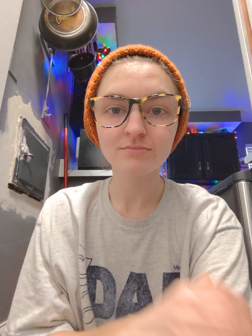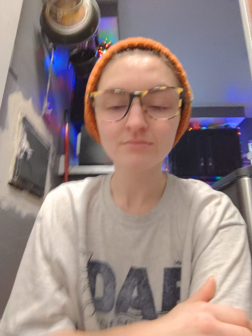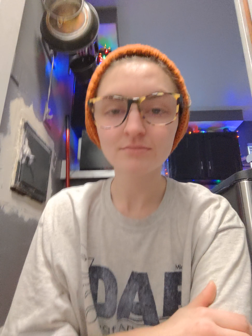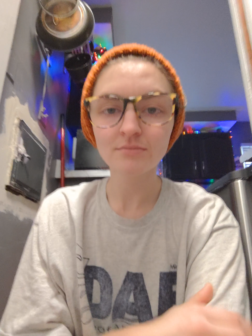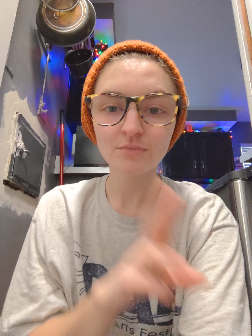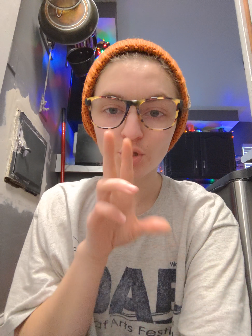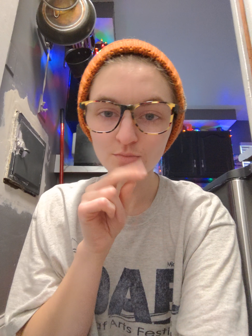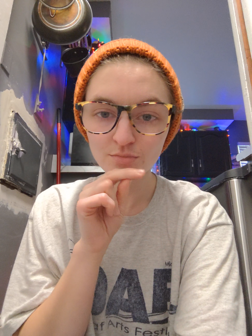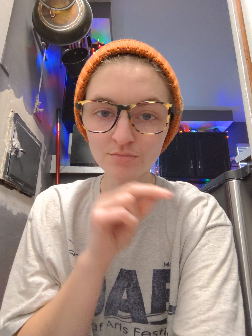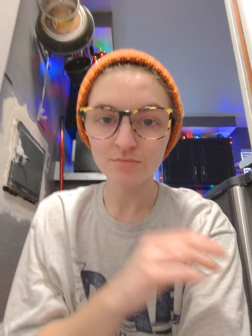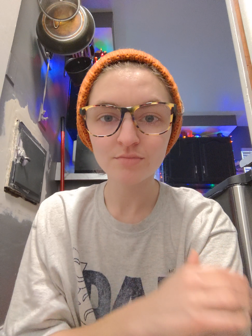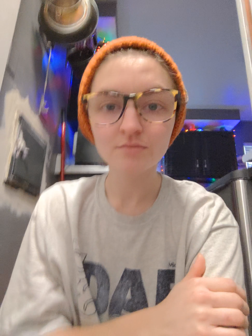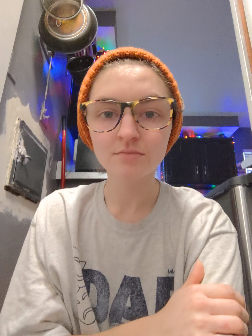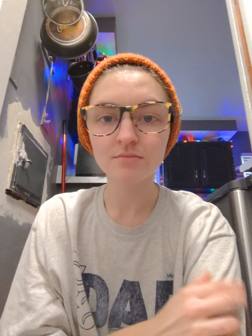goose